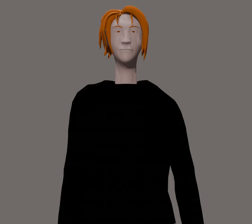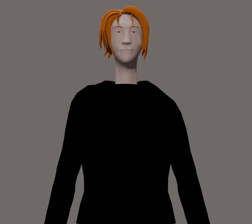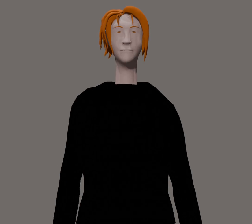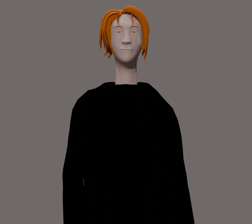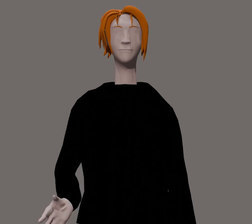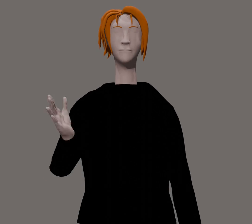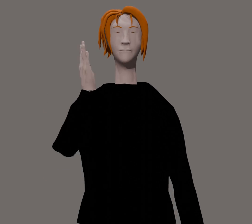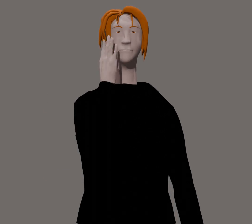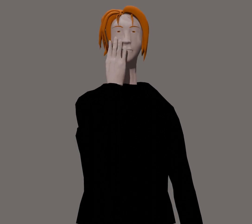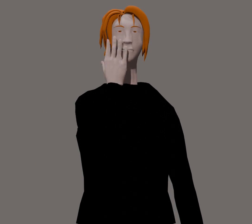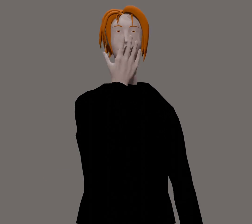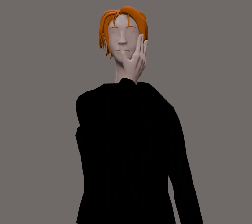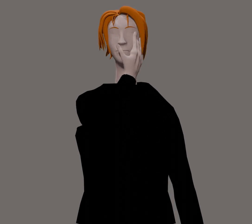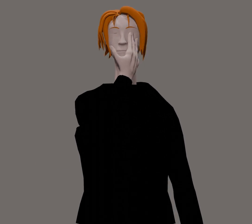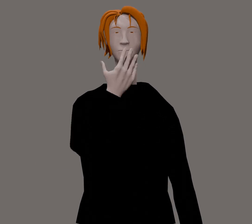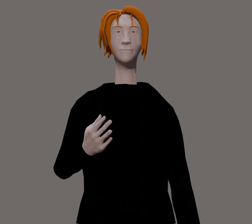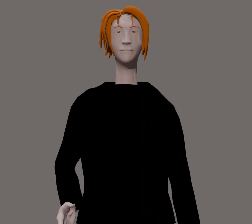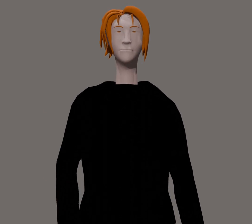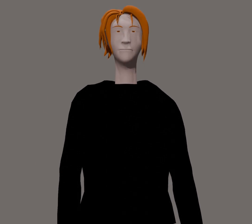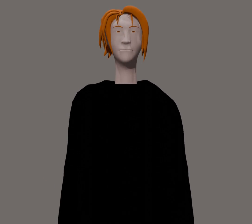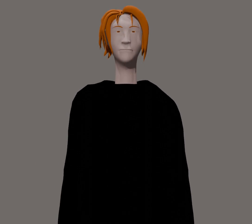Cologne